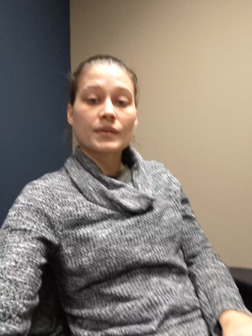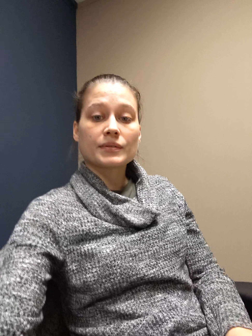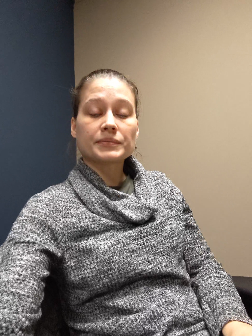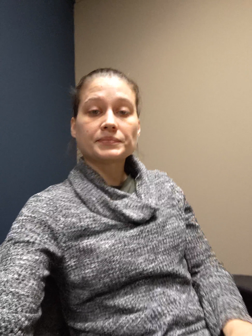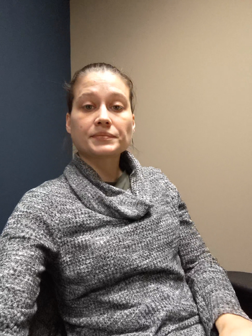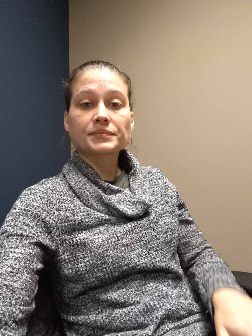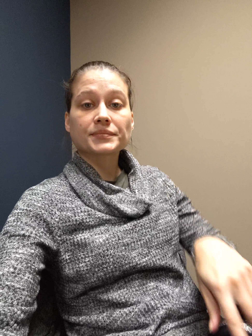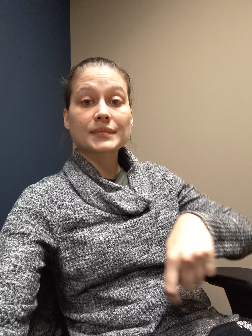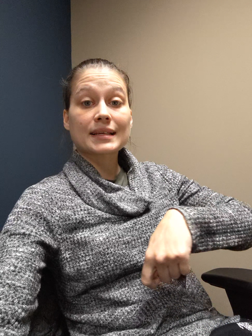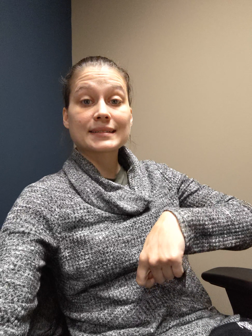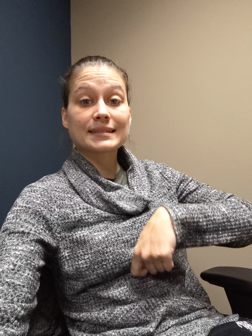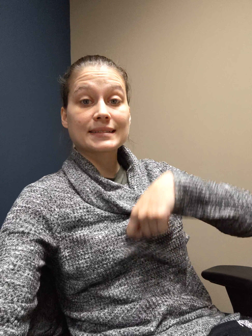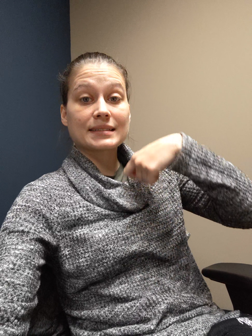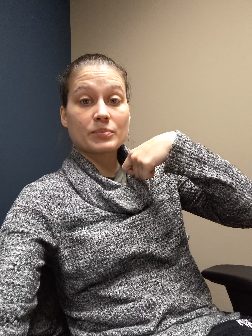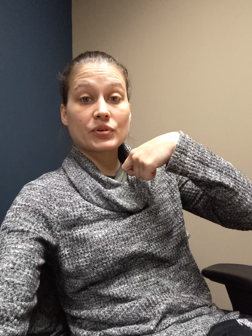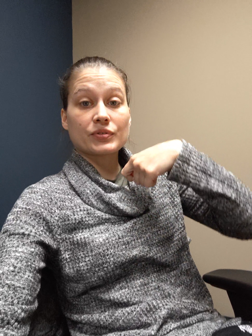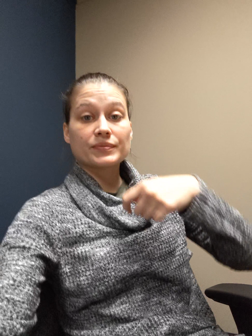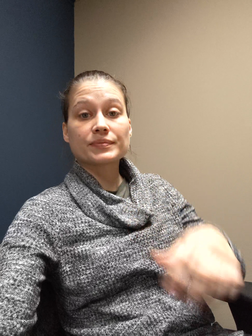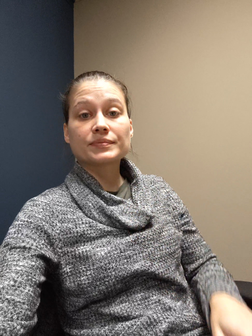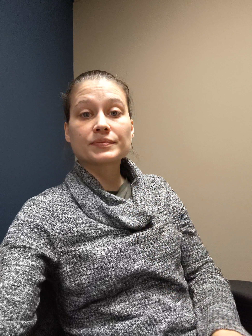zipper